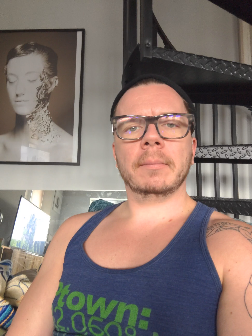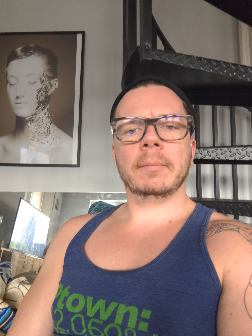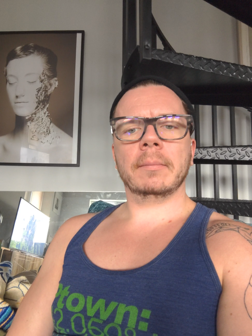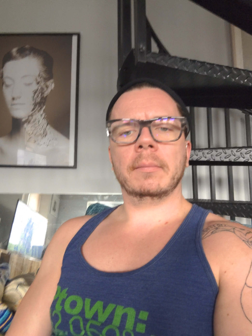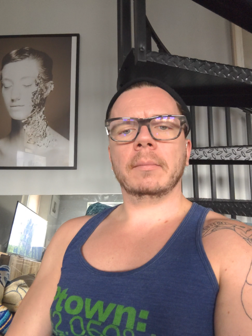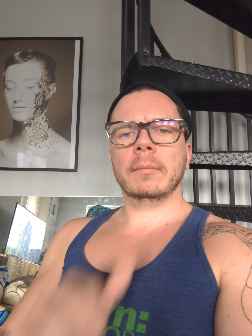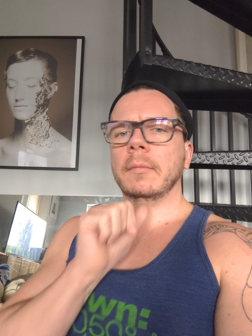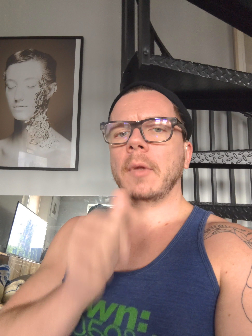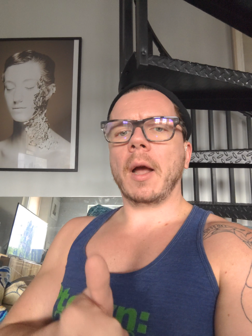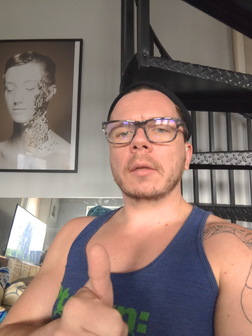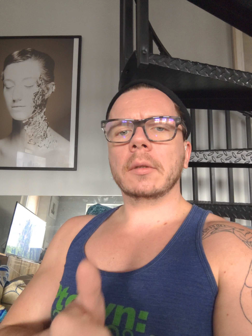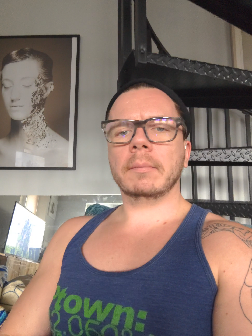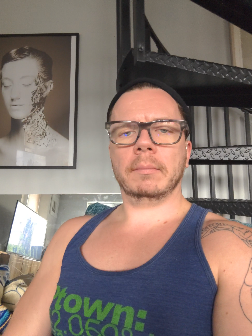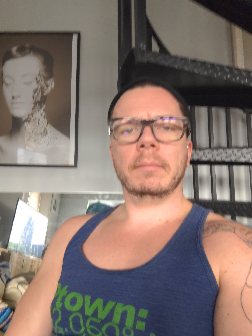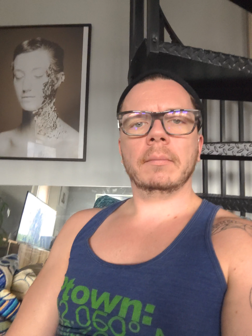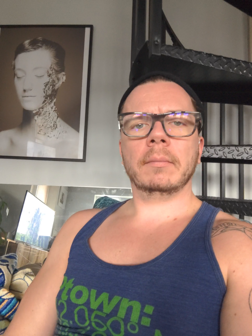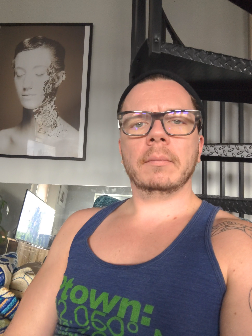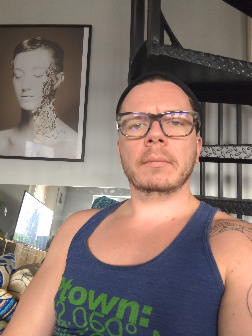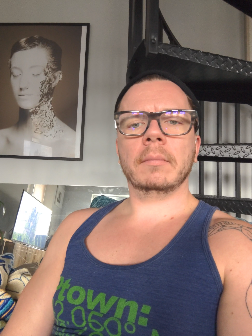not